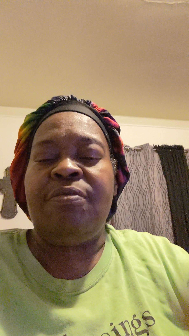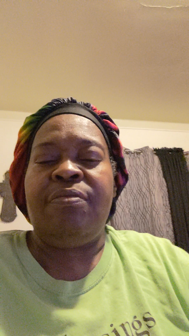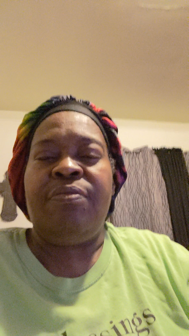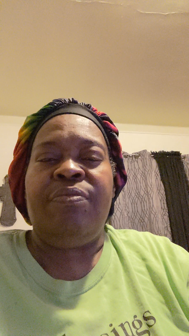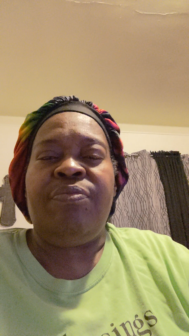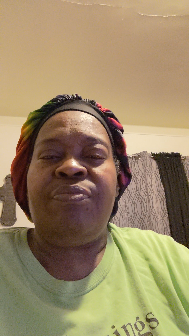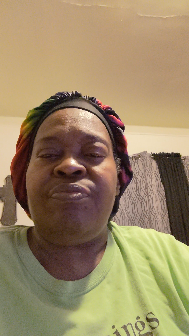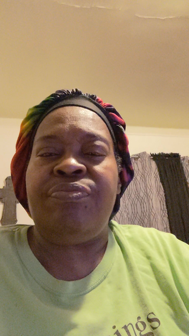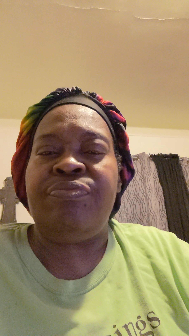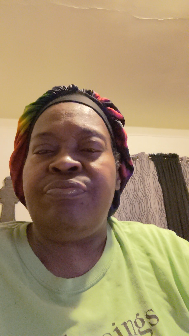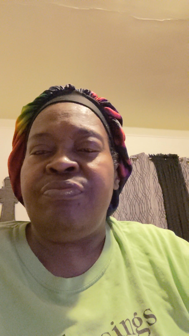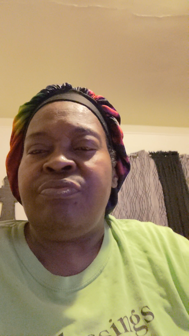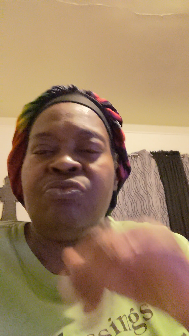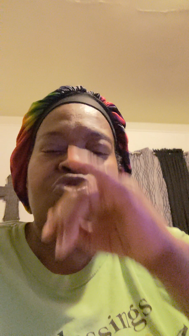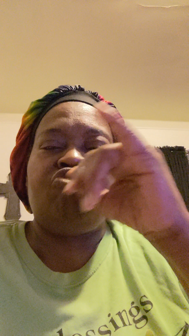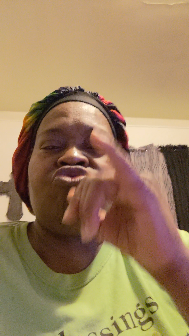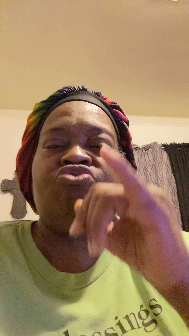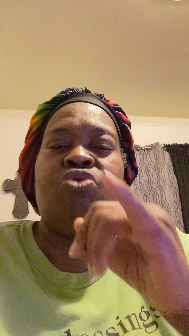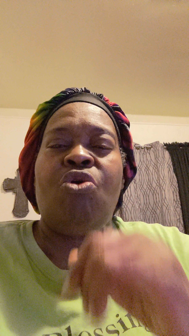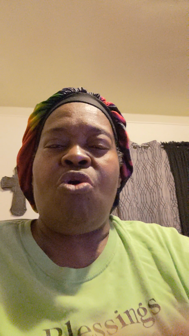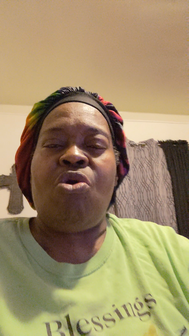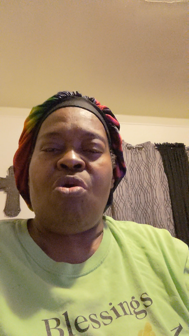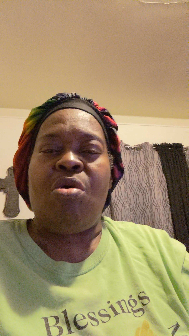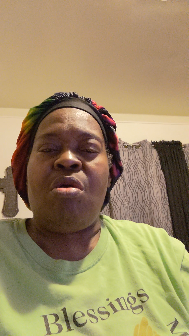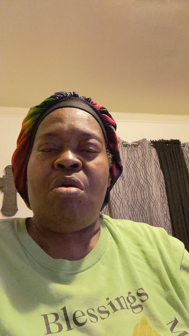draw